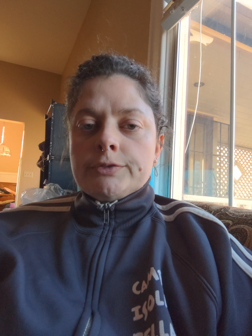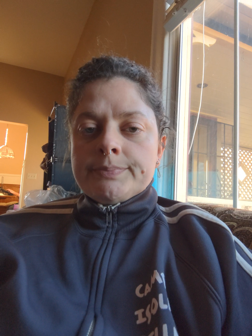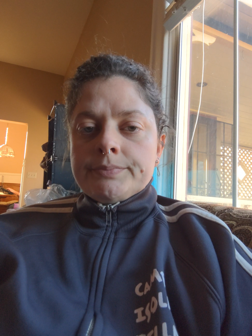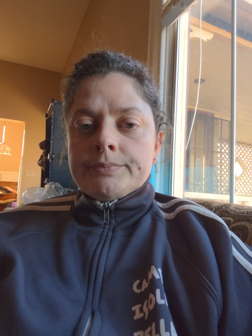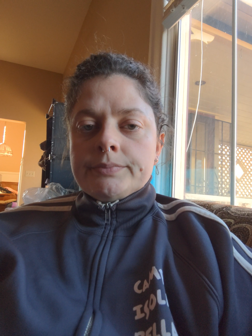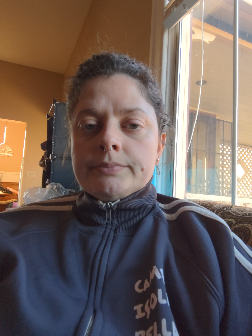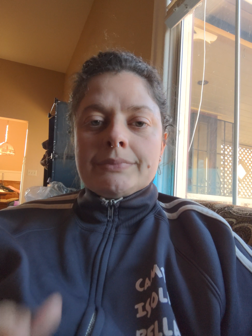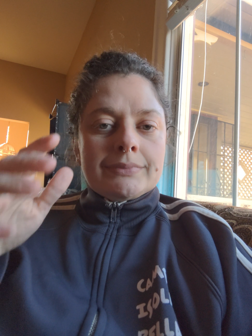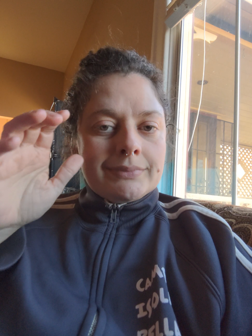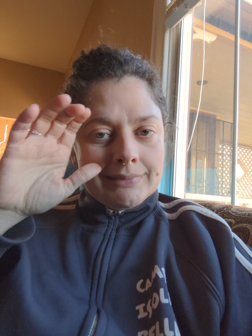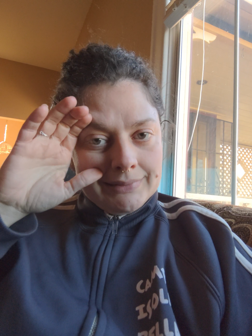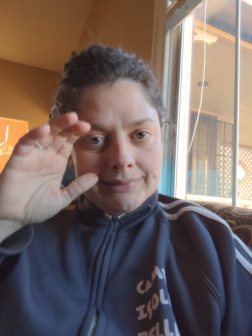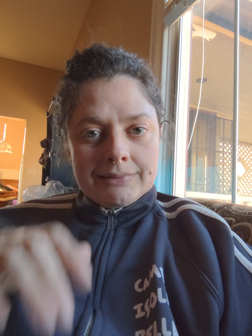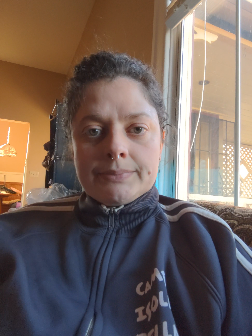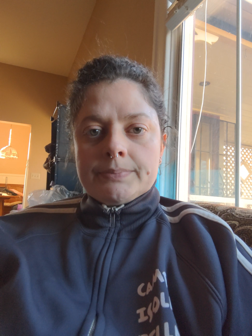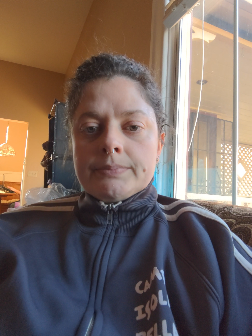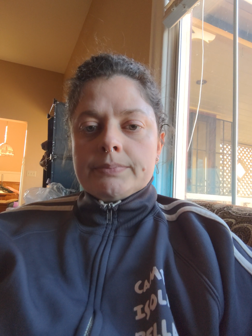listen